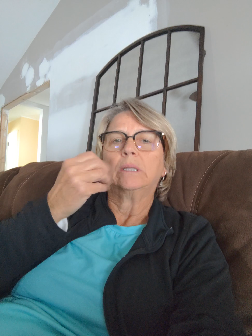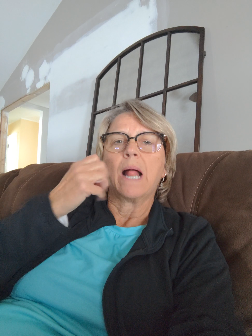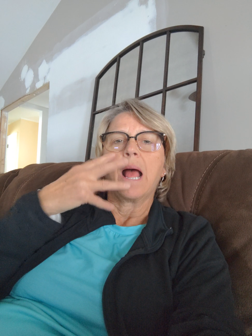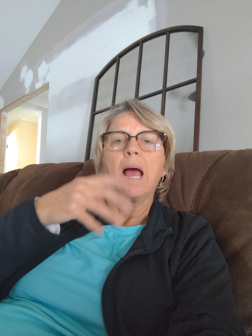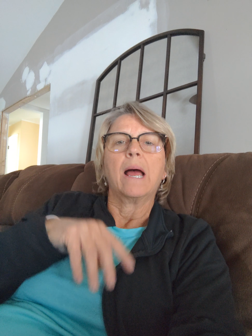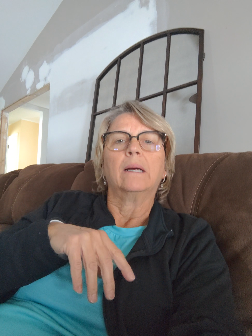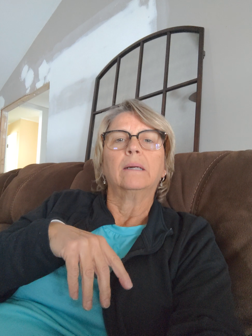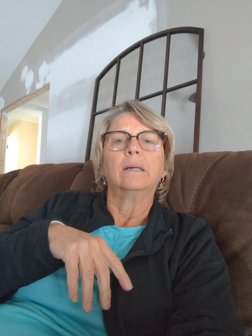snack